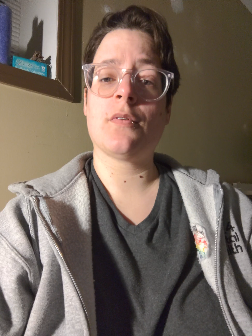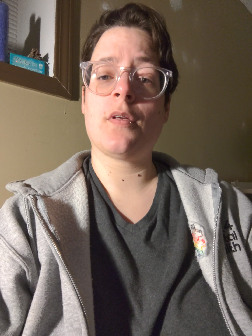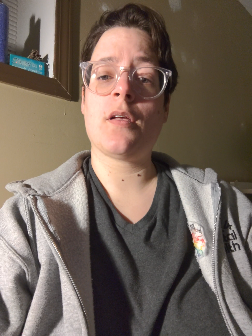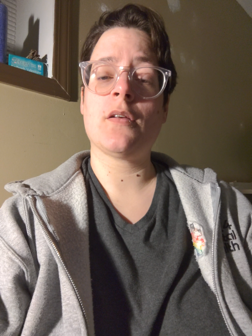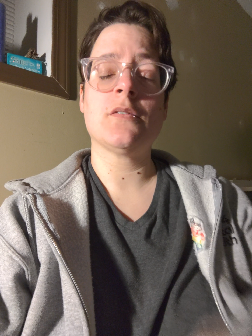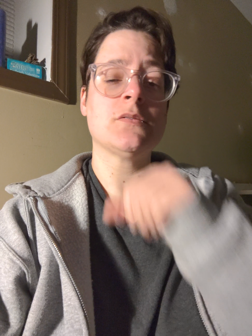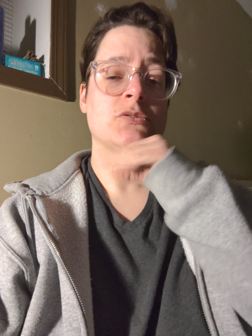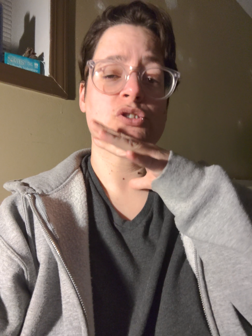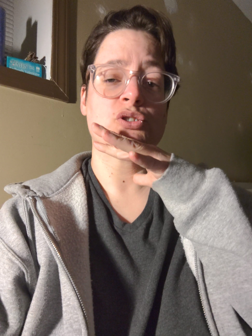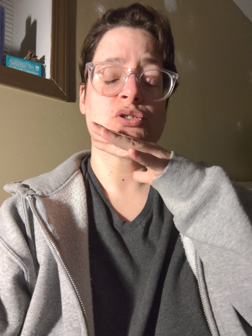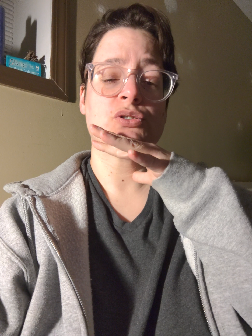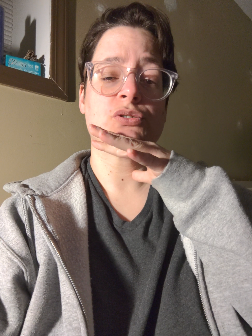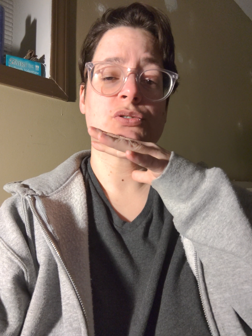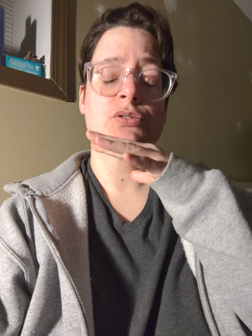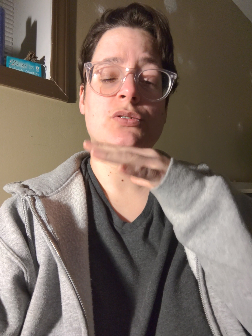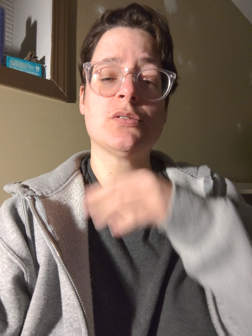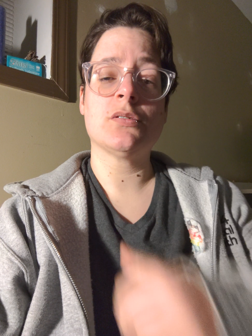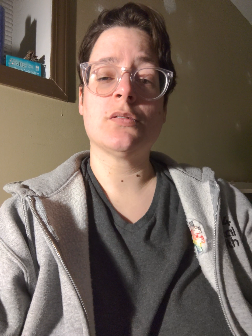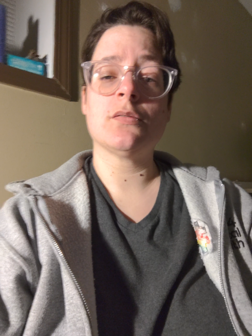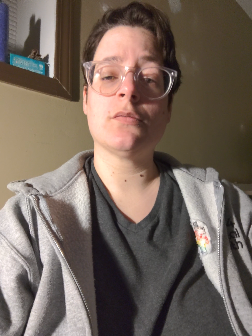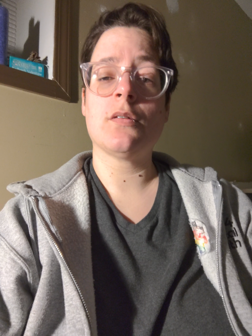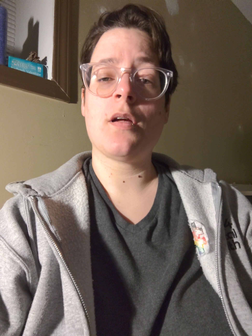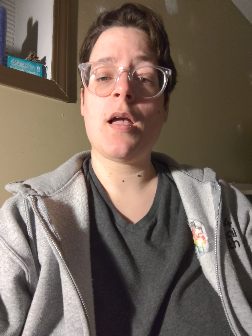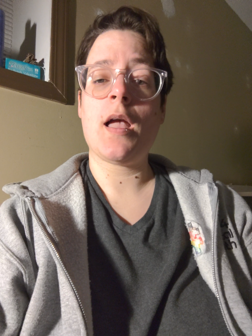dirty